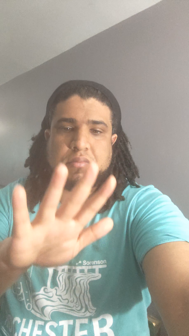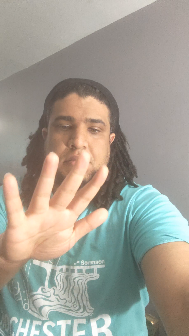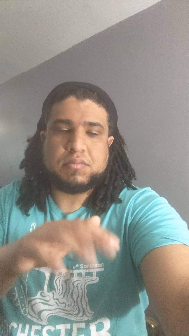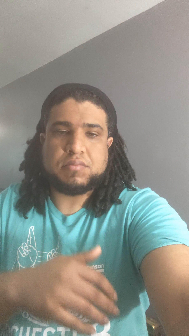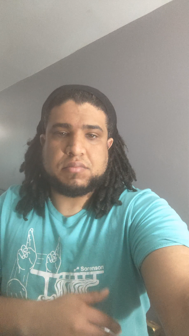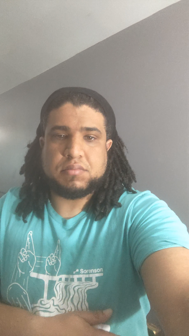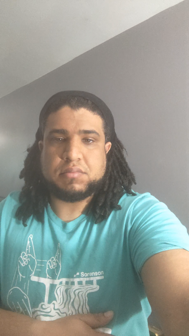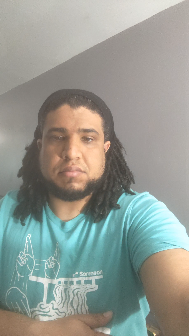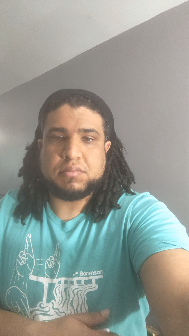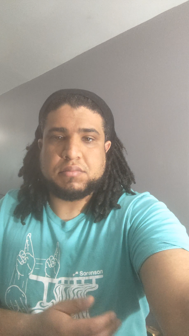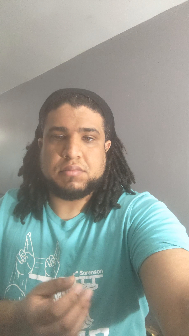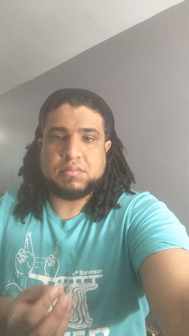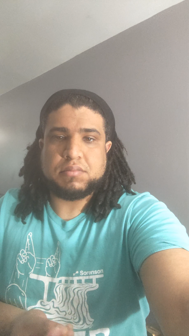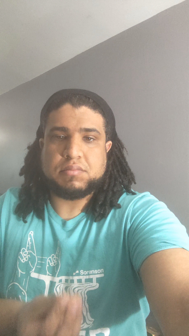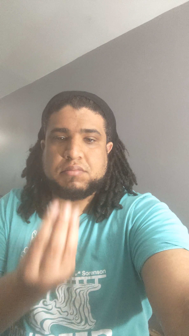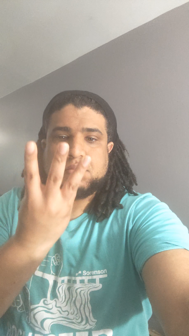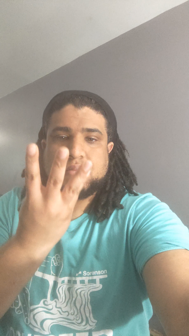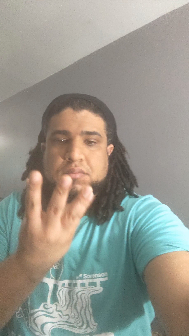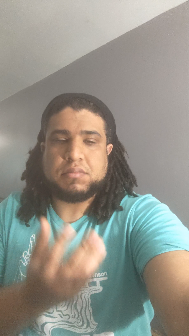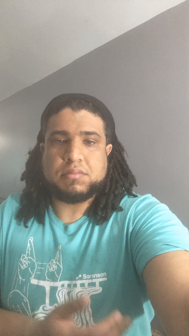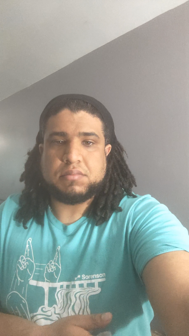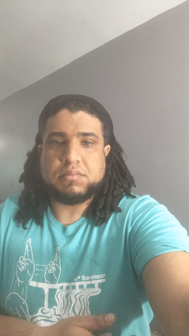plants